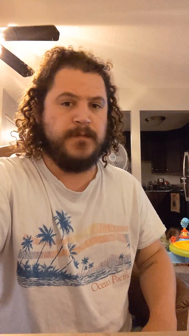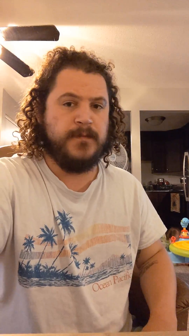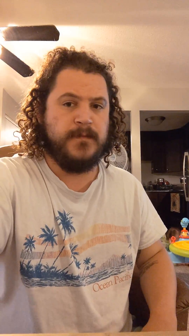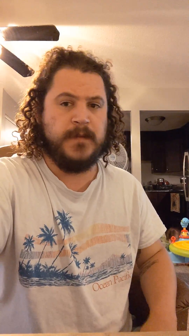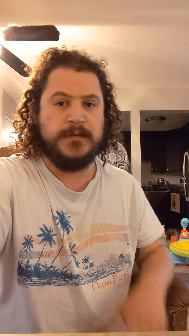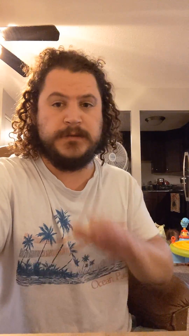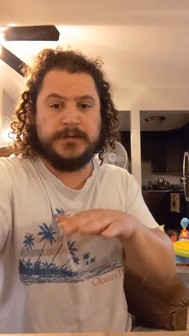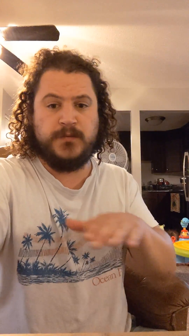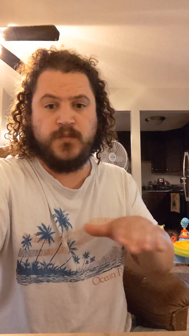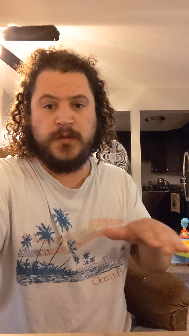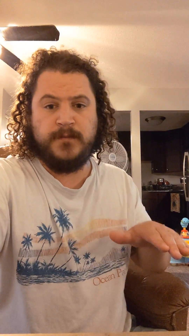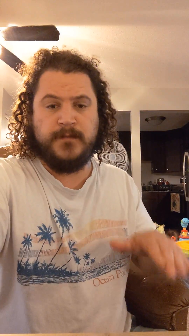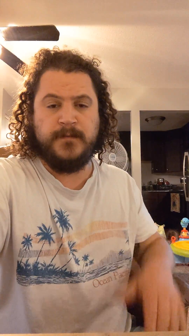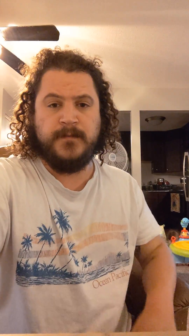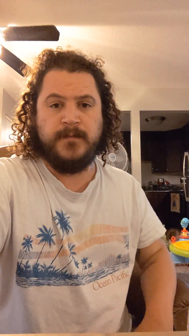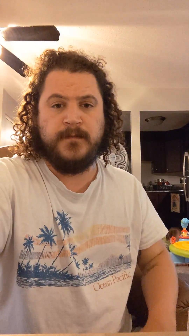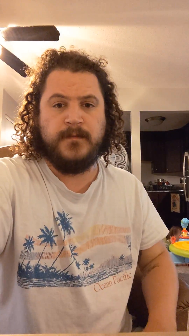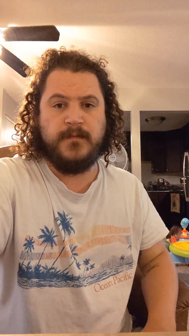children